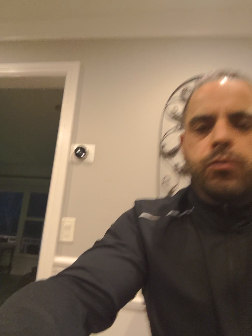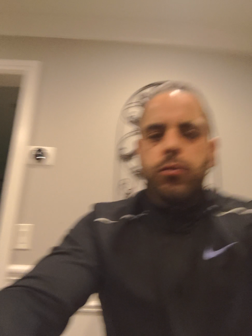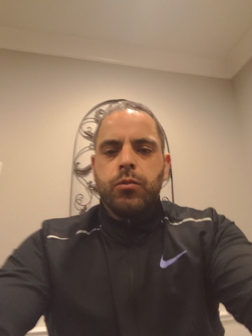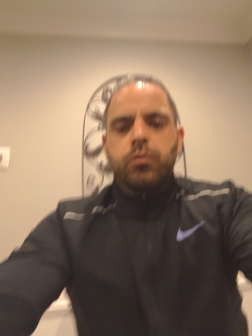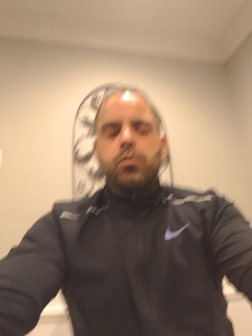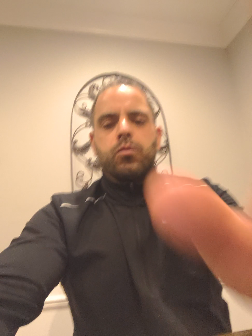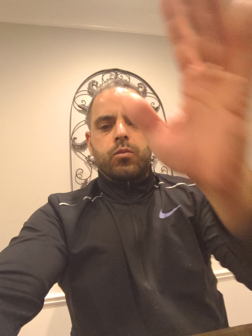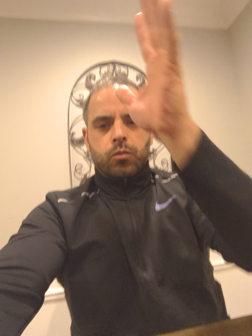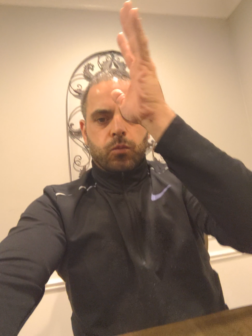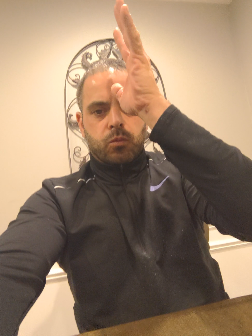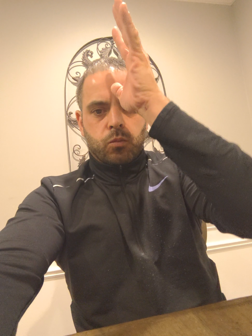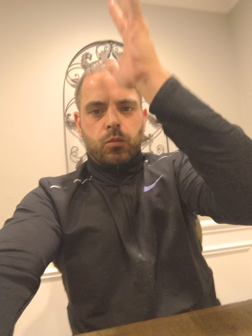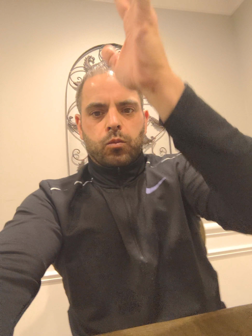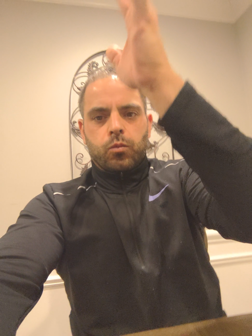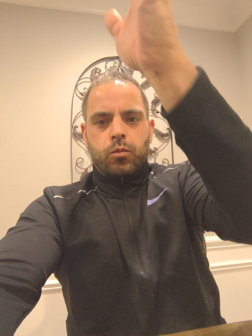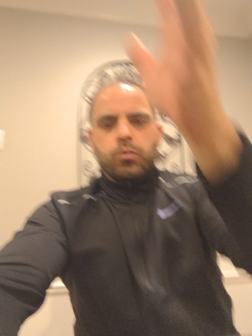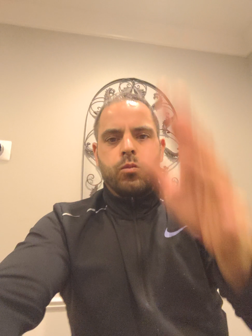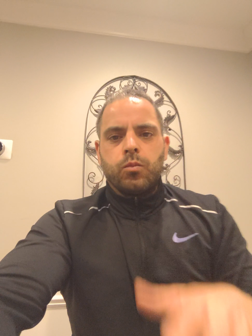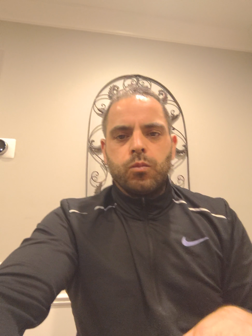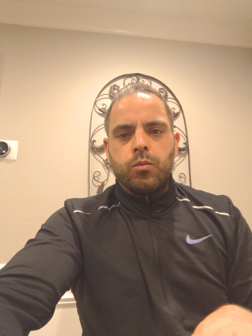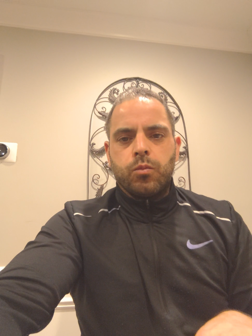grandpa